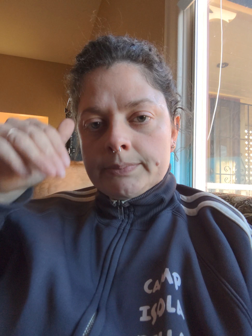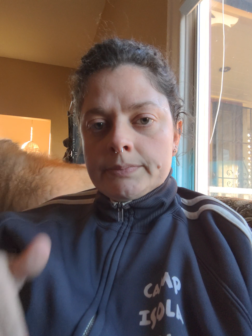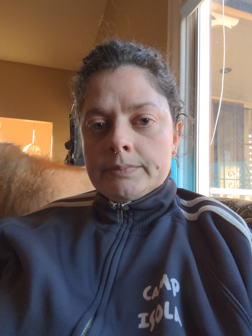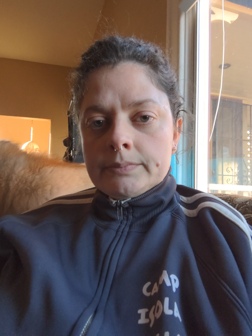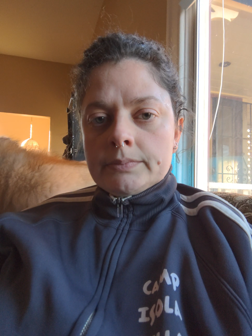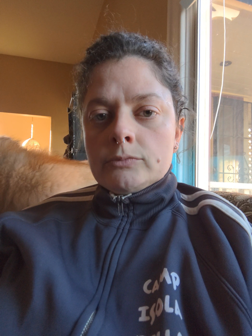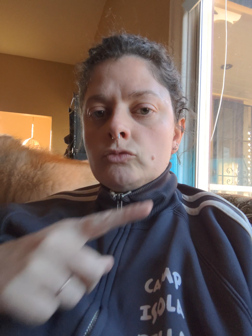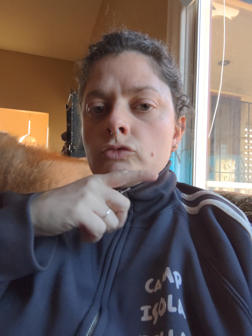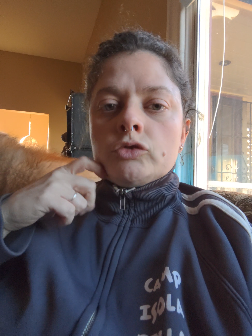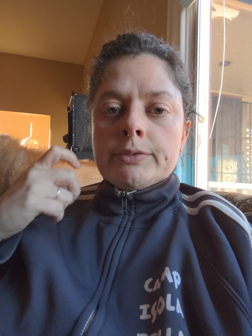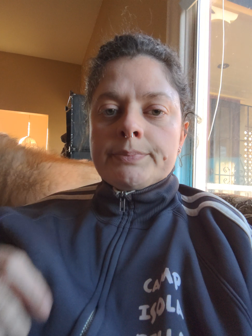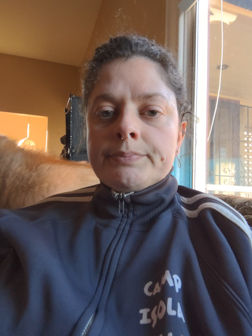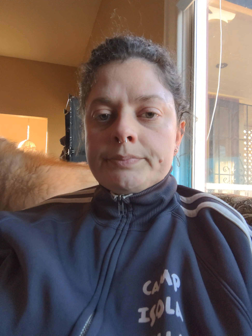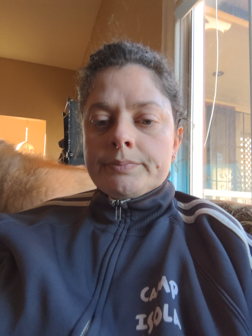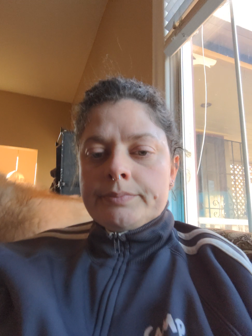dry